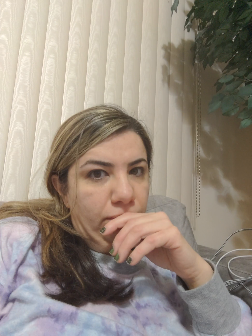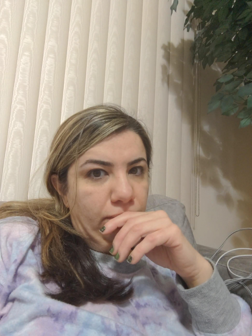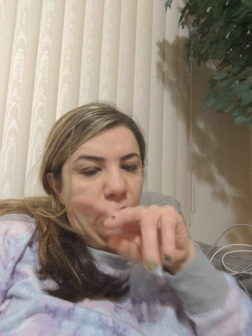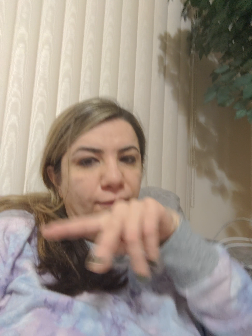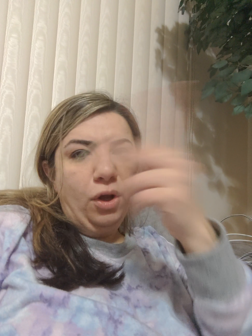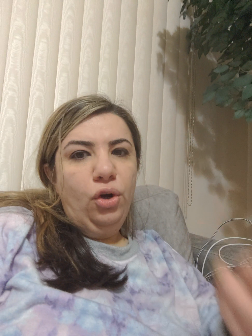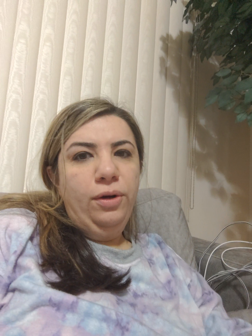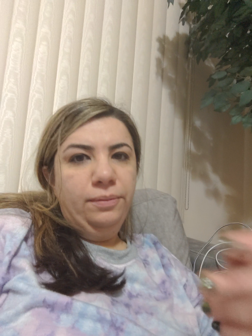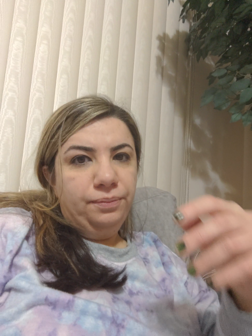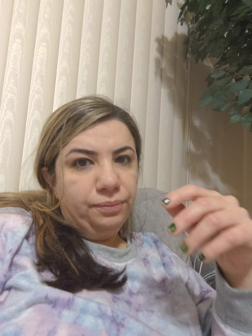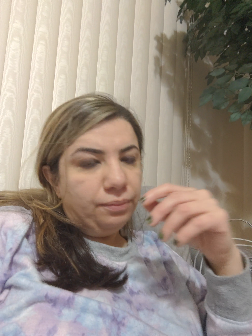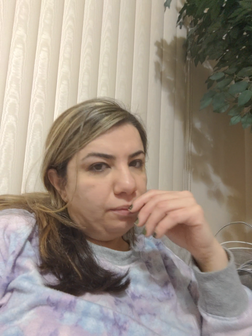fall